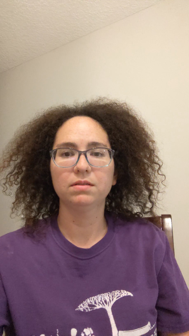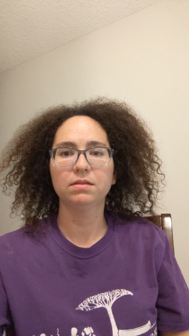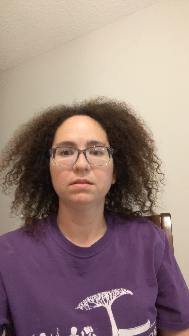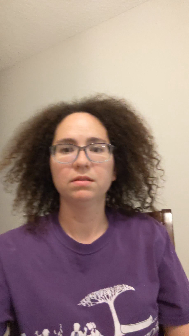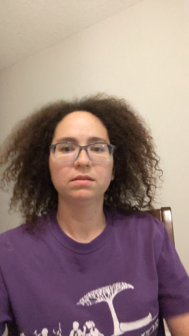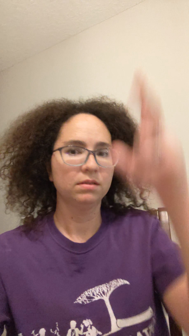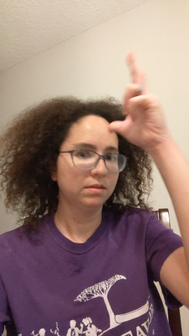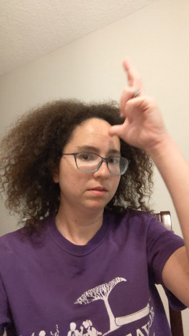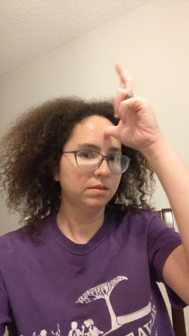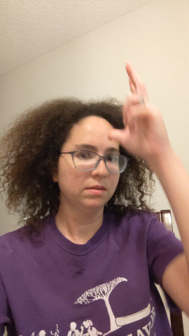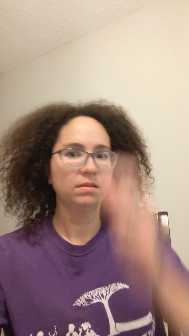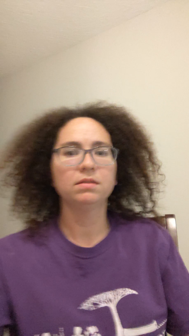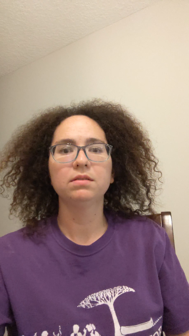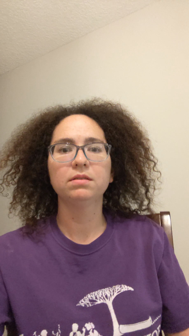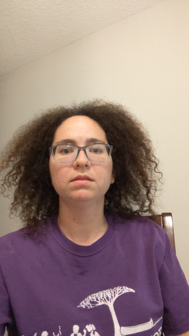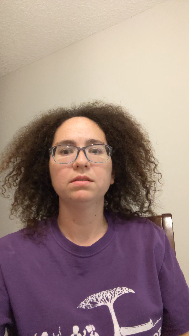rooster